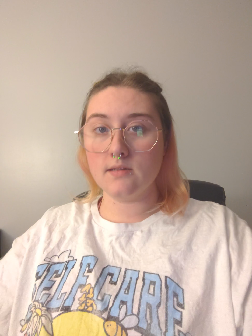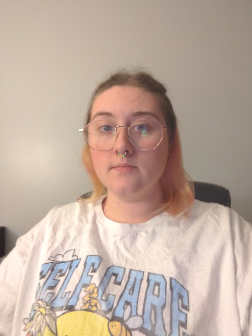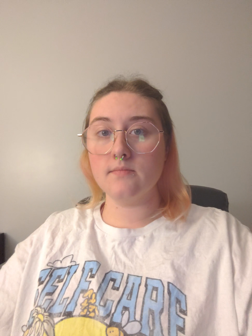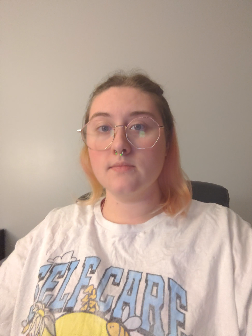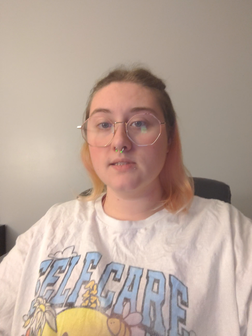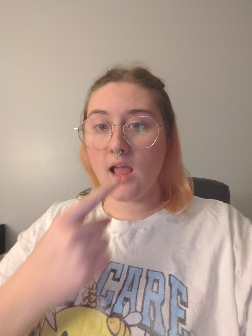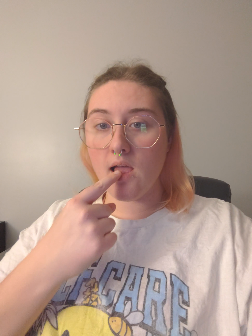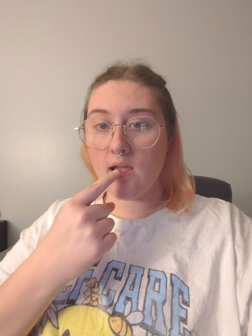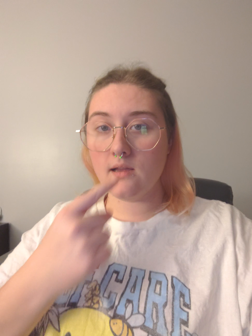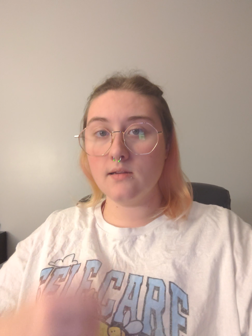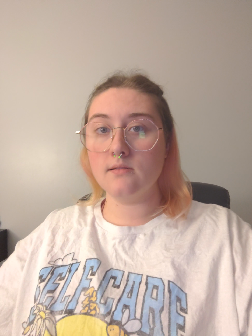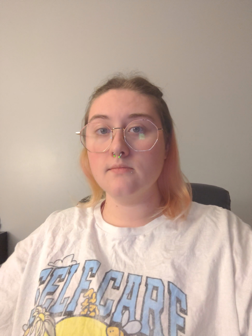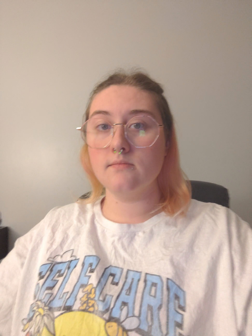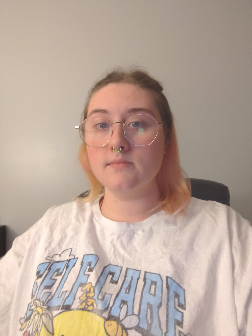tongue